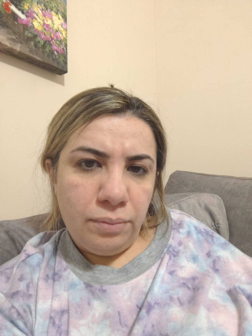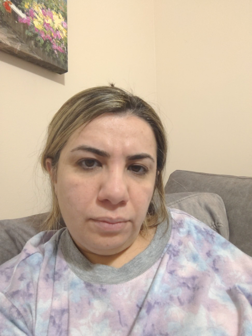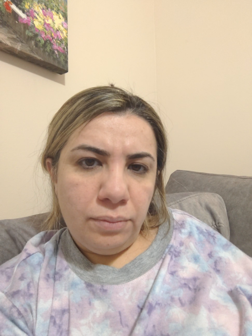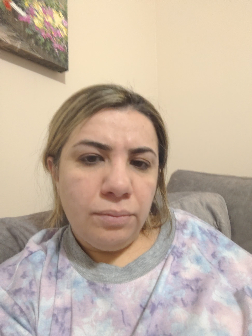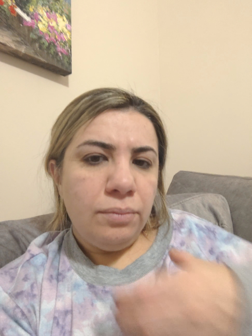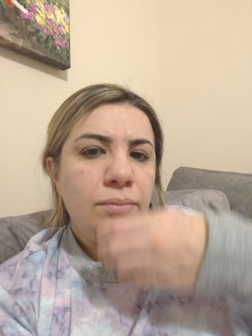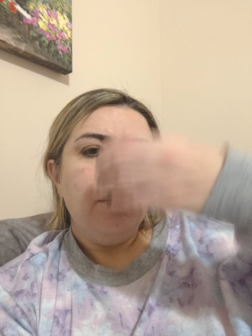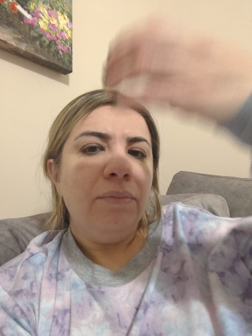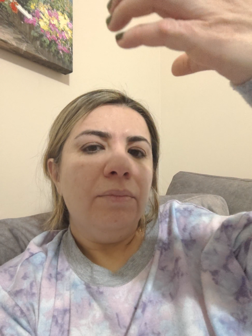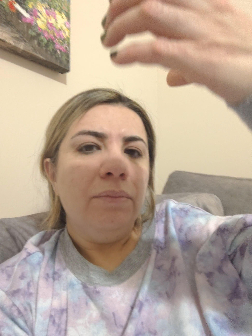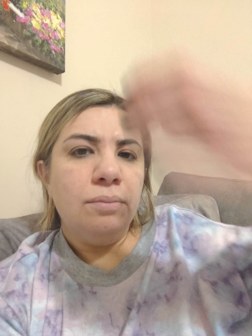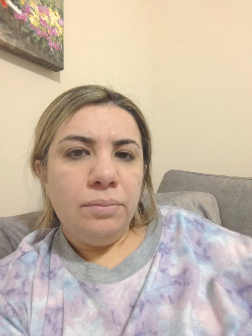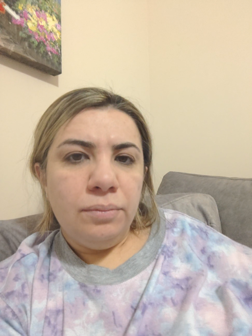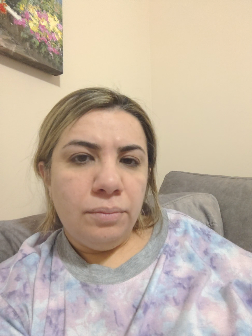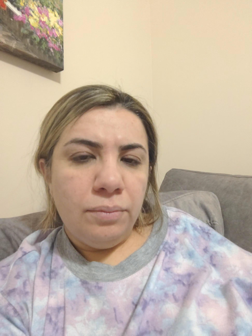giraffe